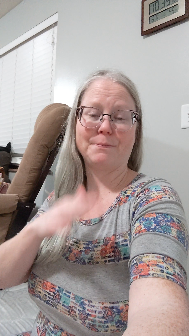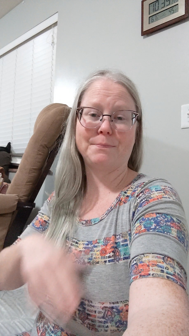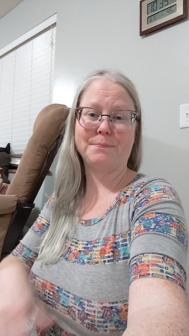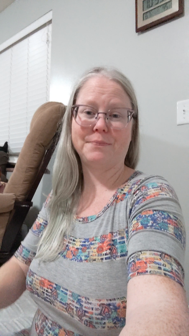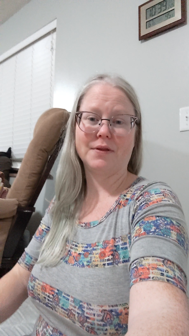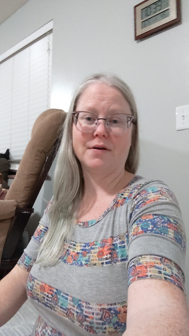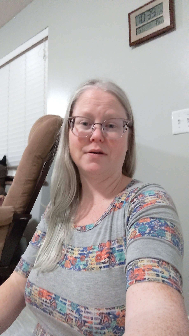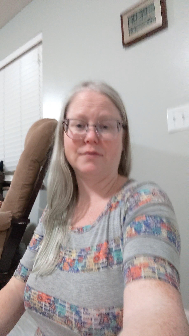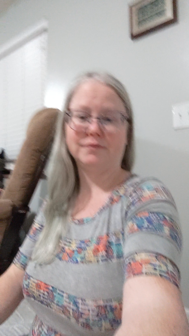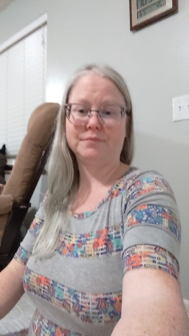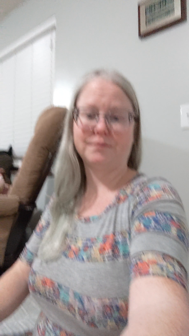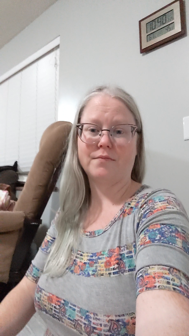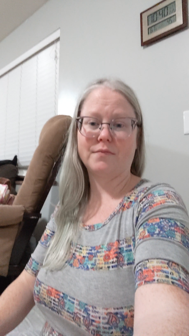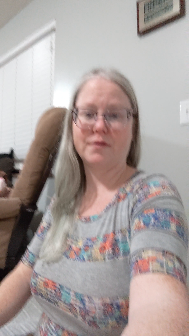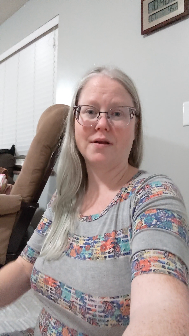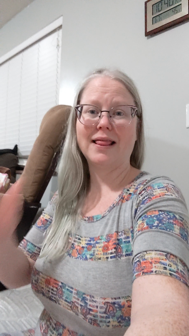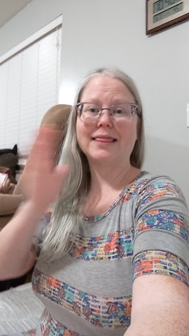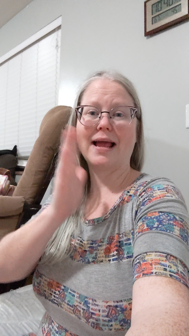clap